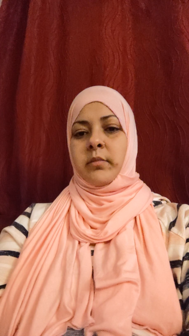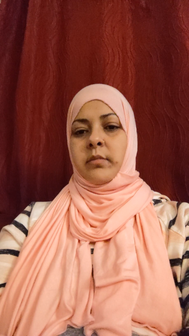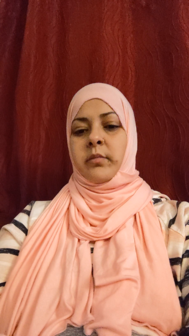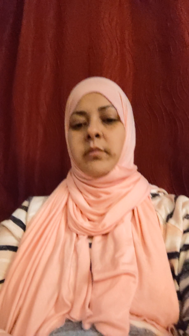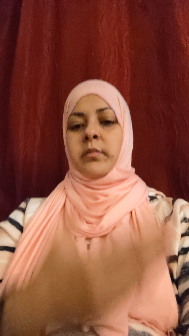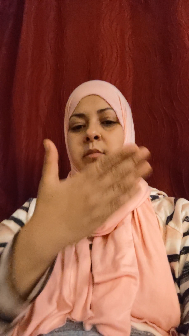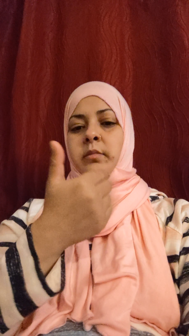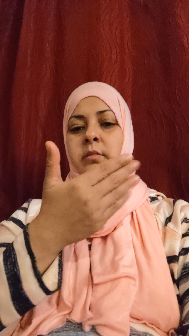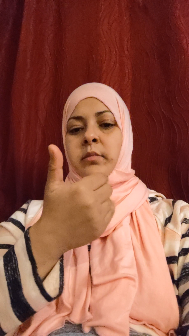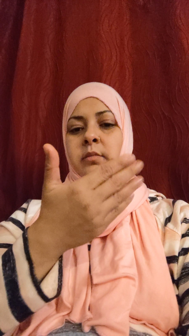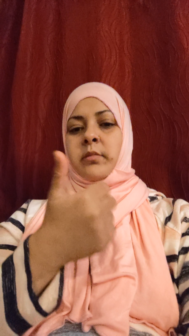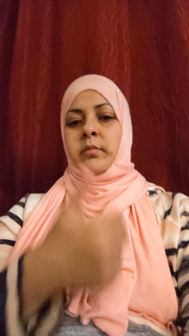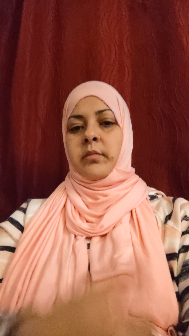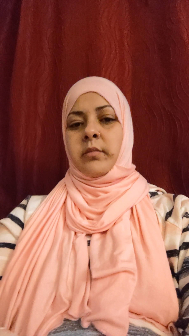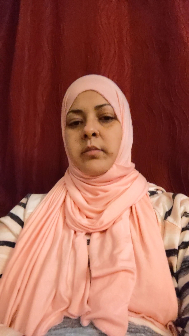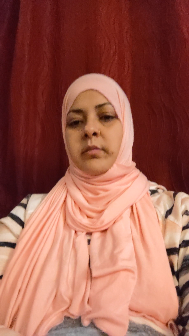butterfly